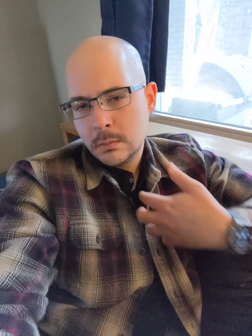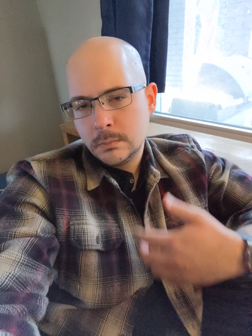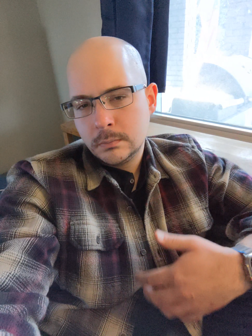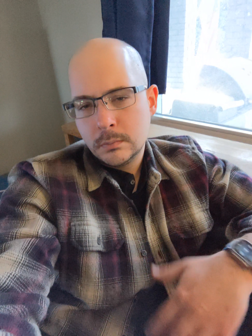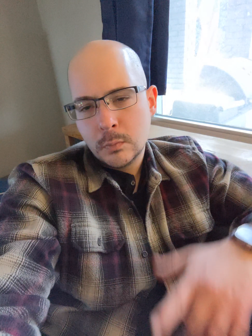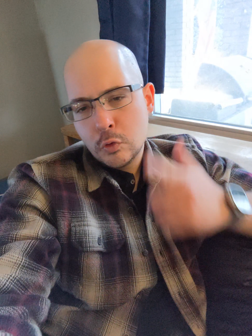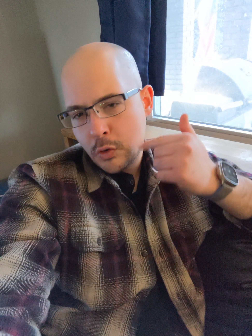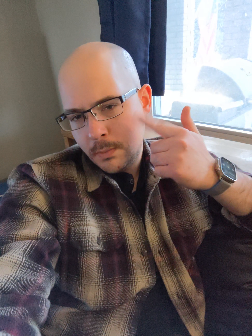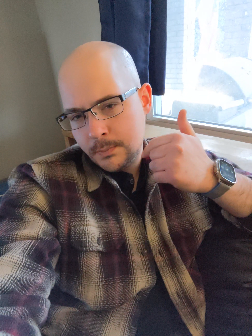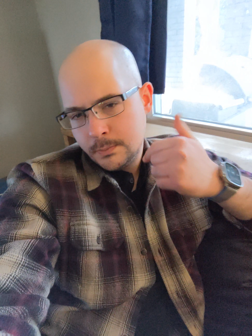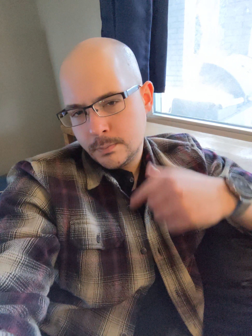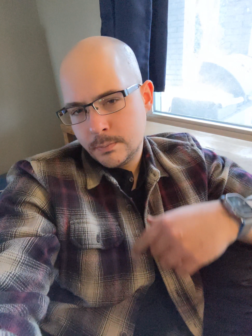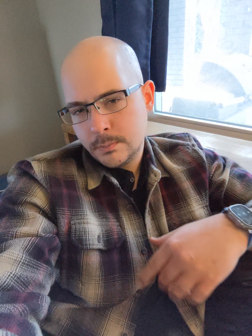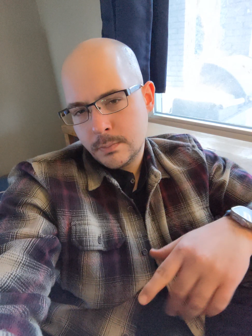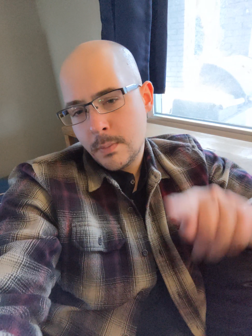cry